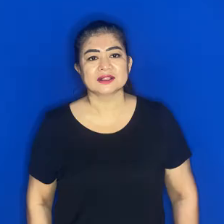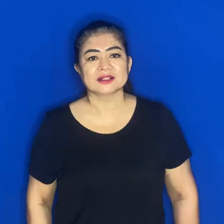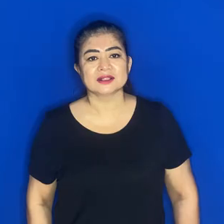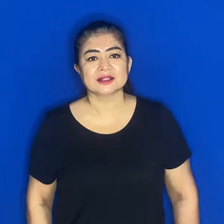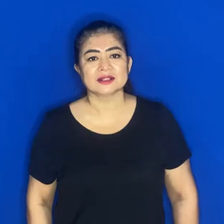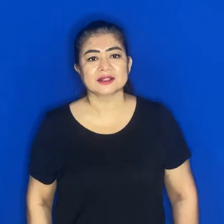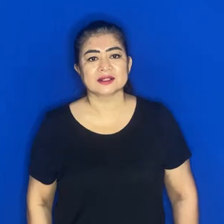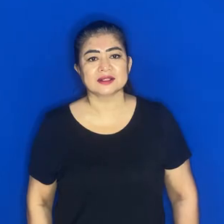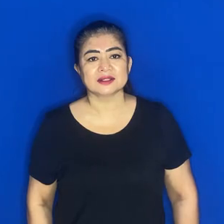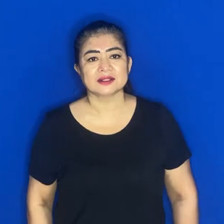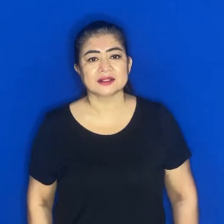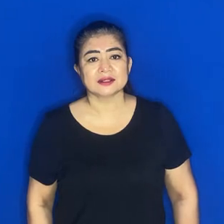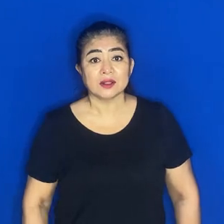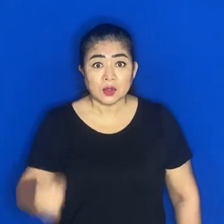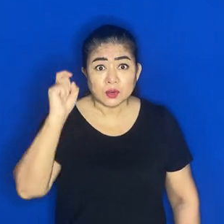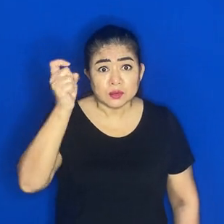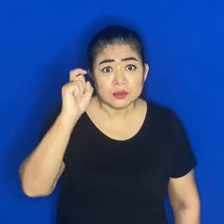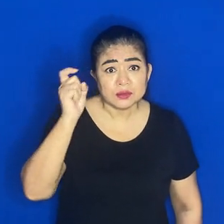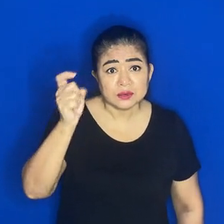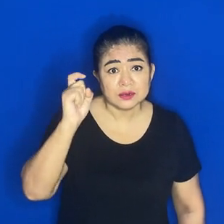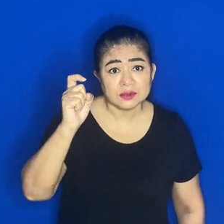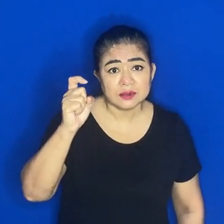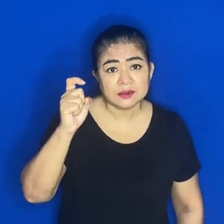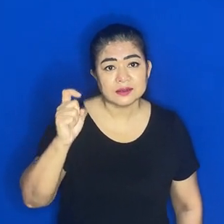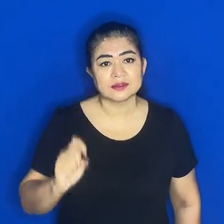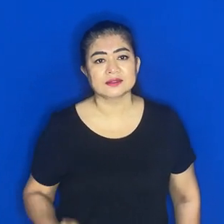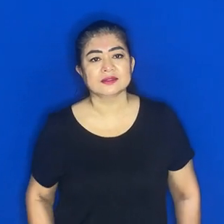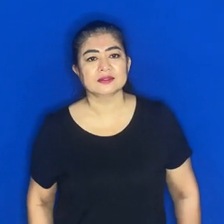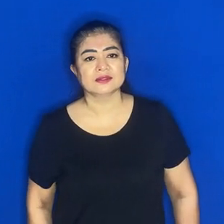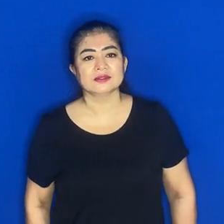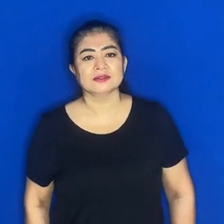fast